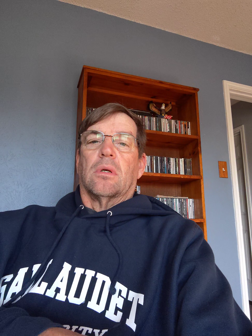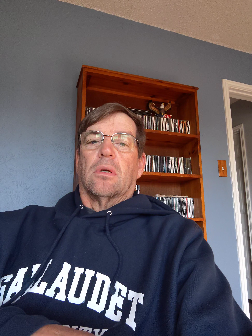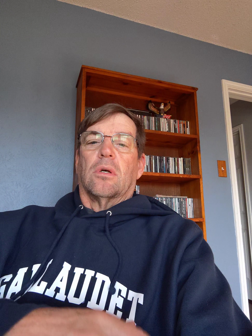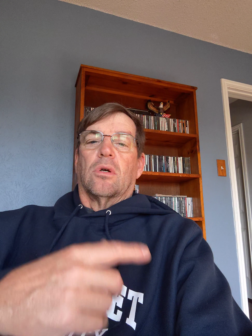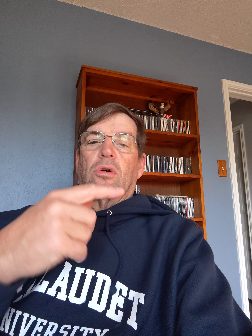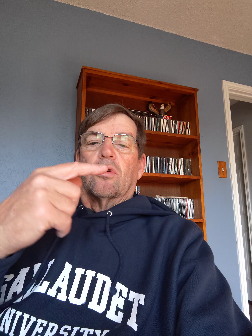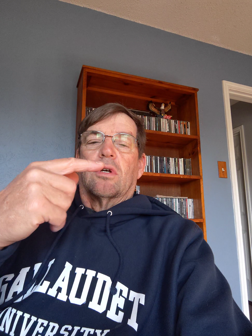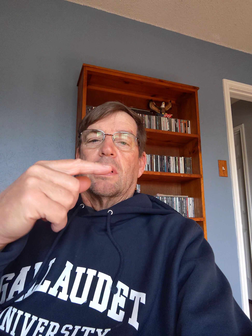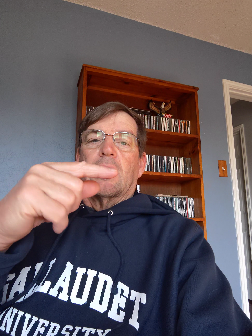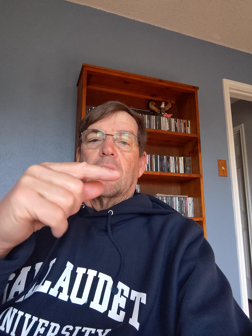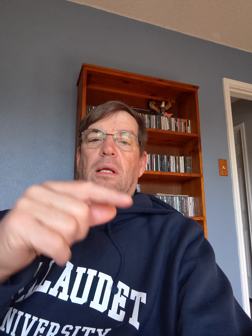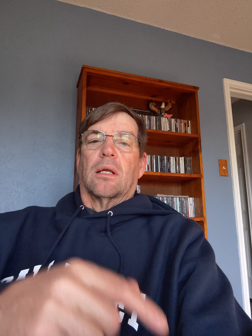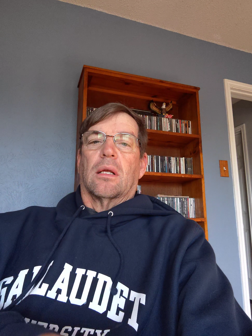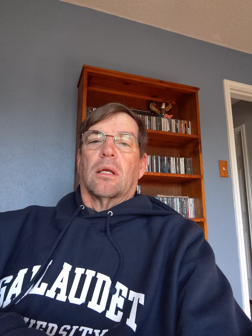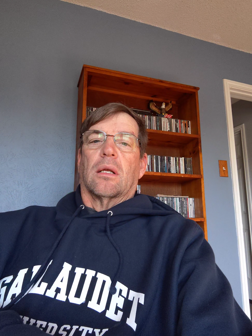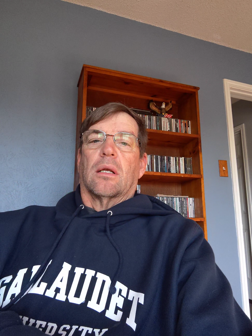green